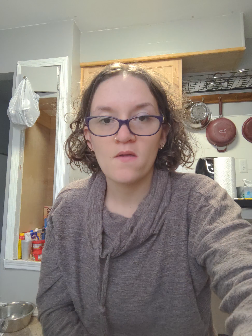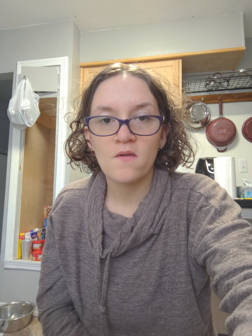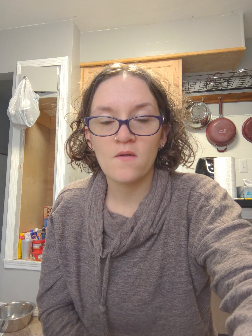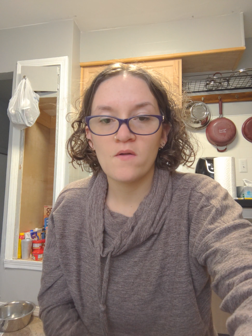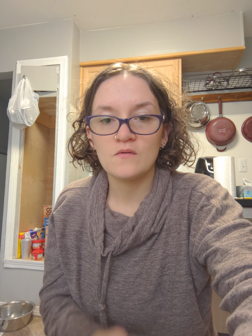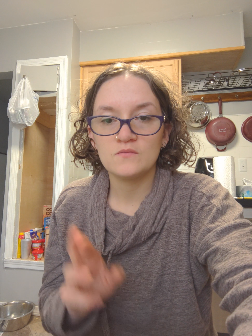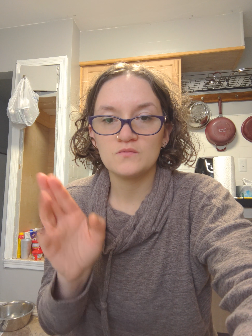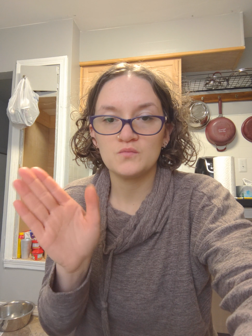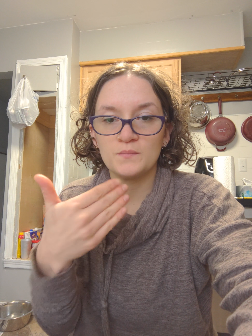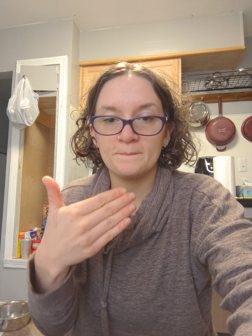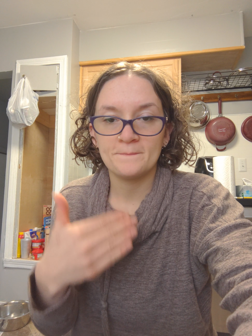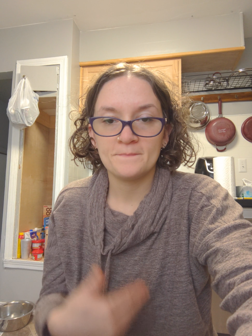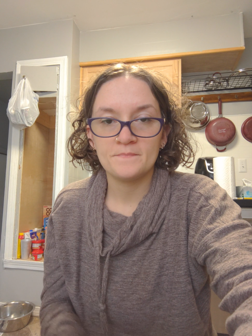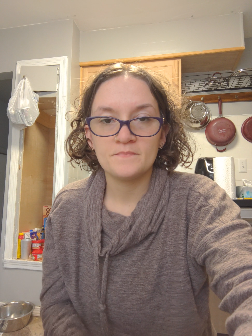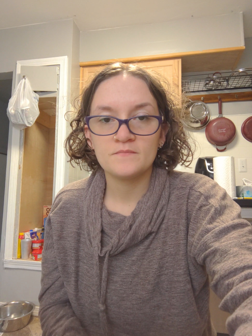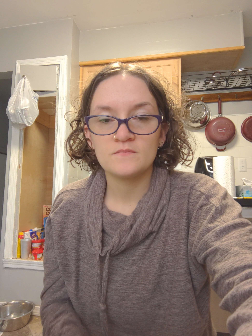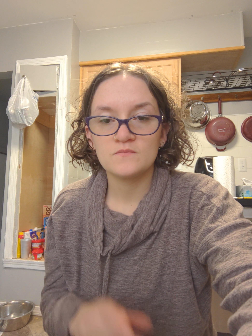room